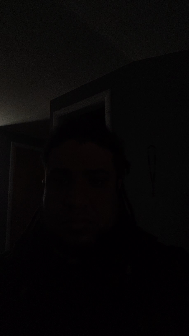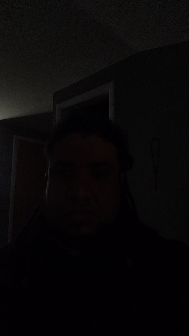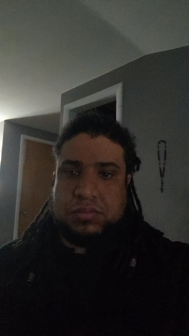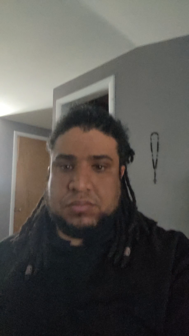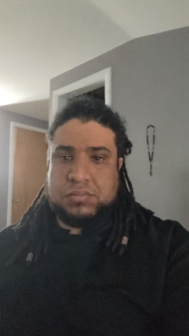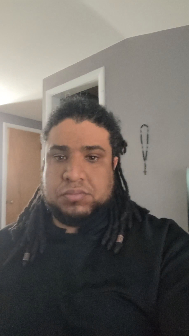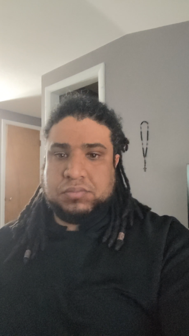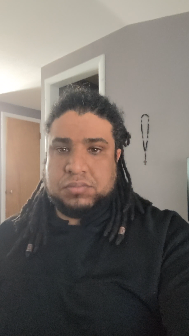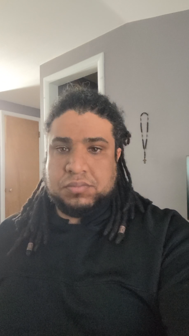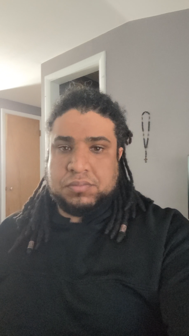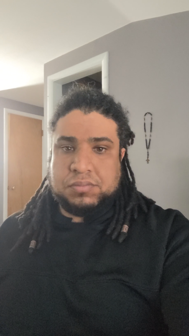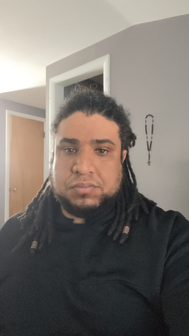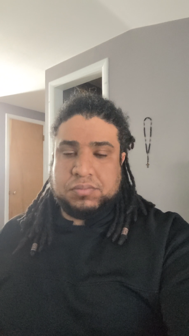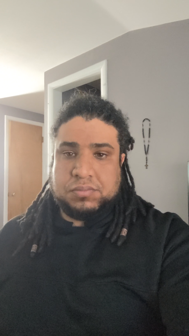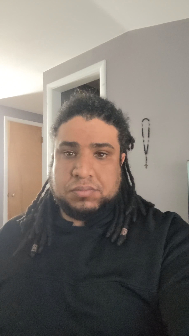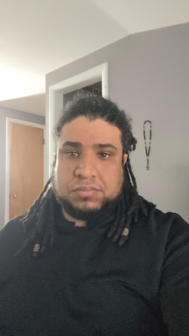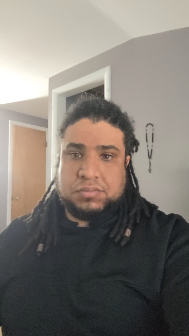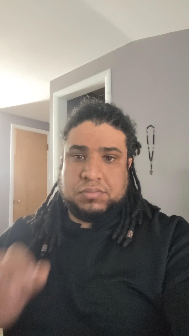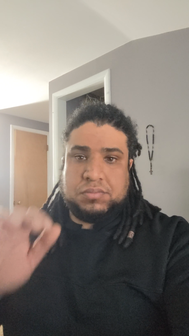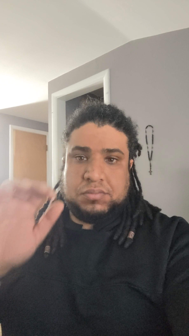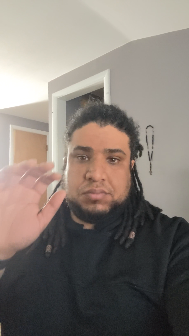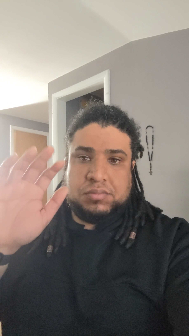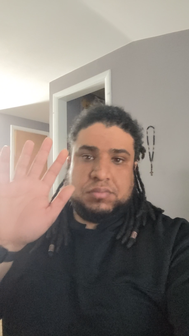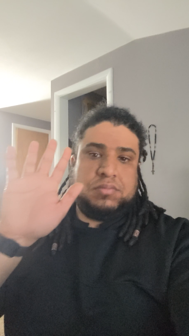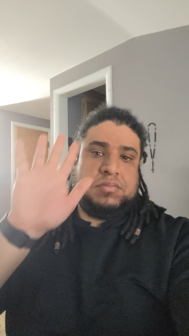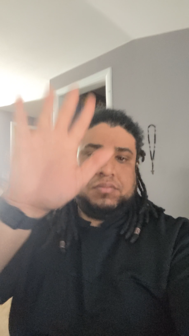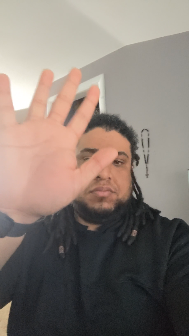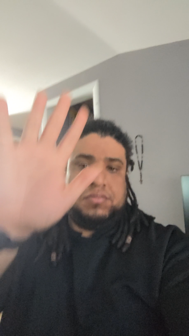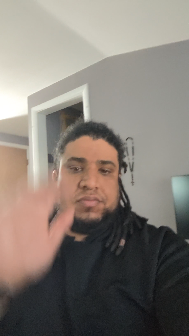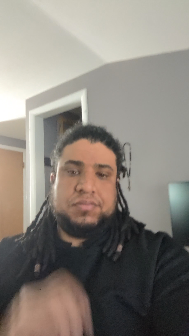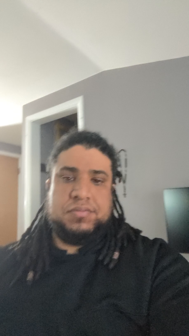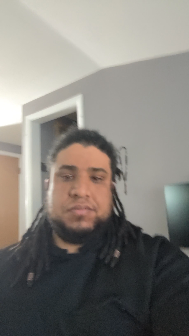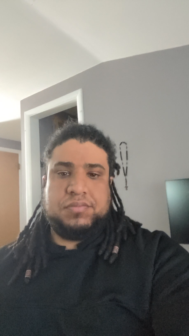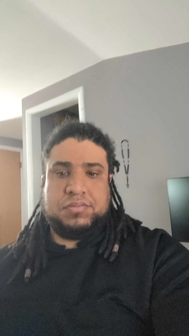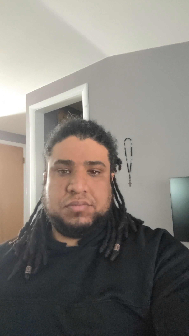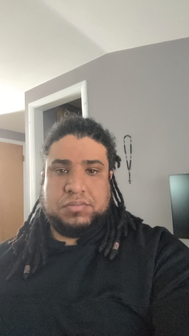give me five